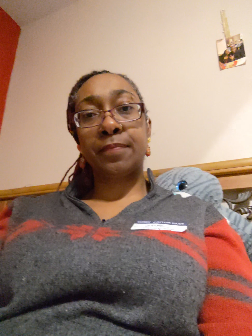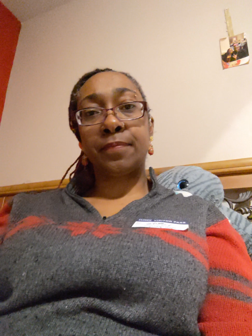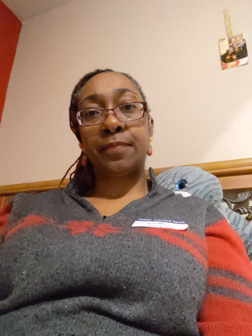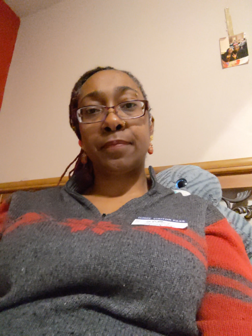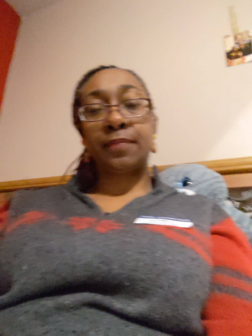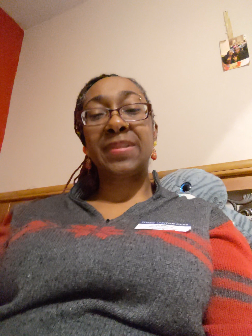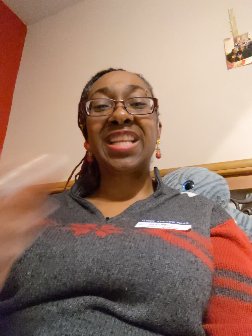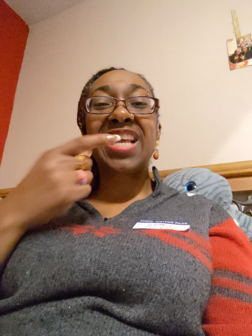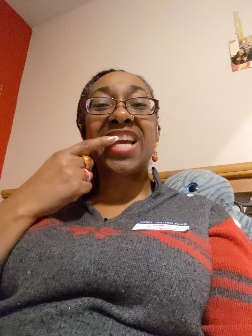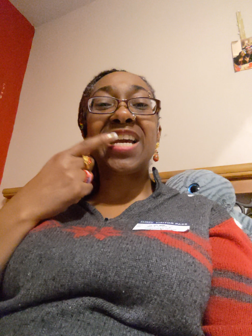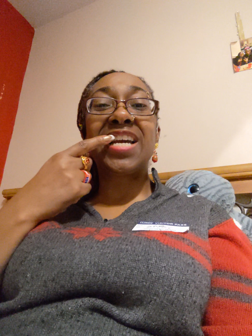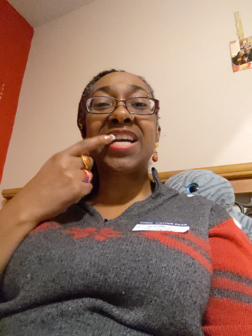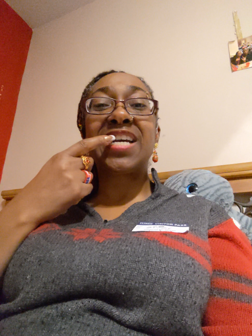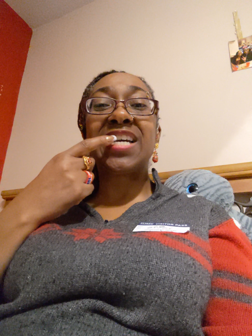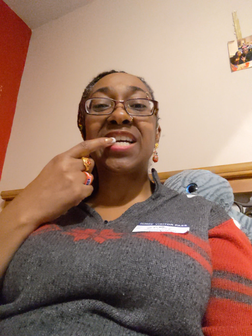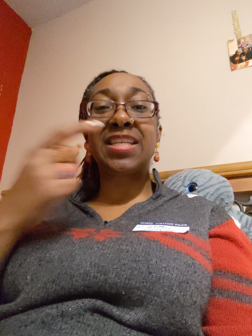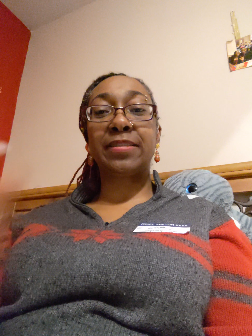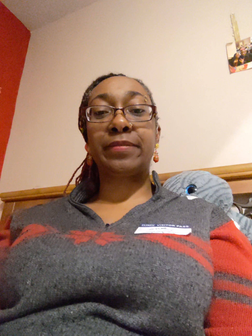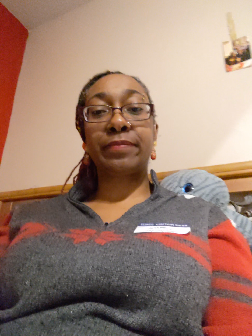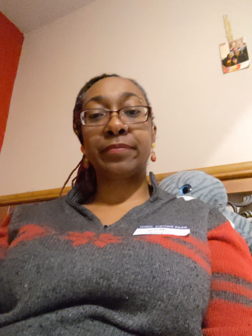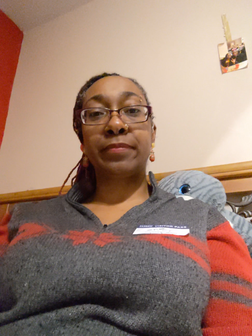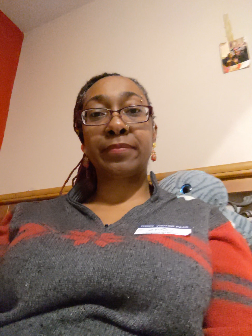tooth